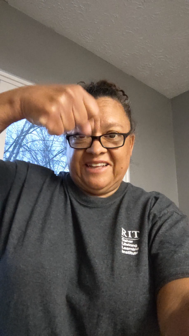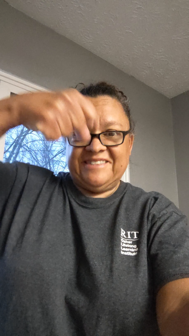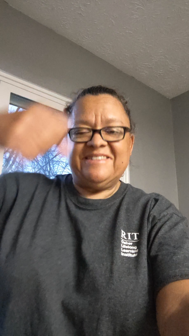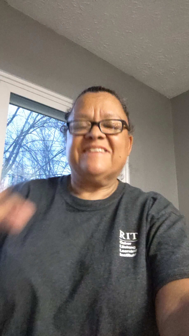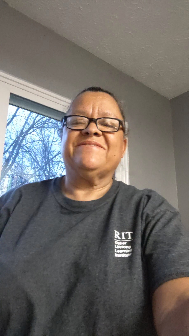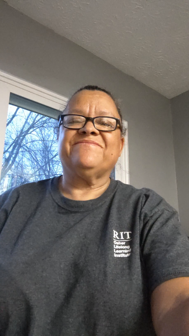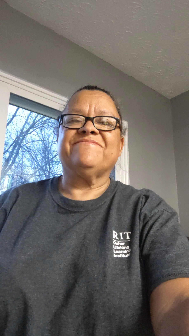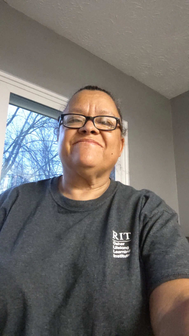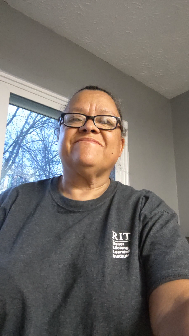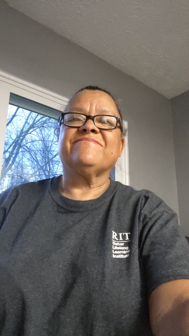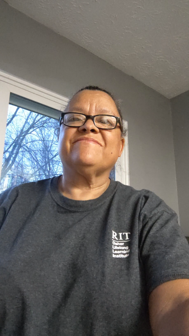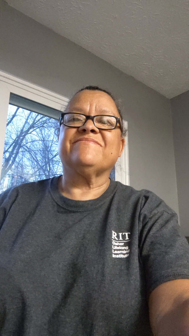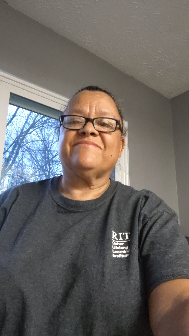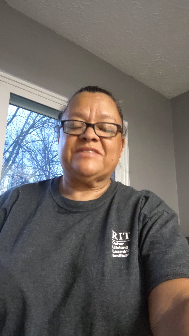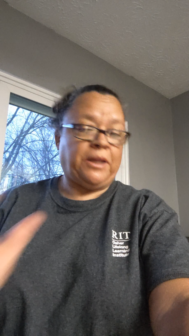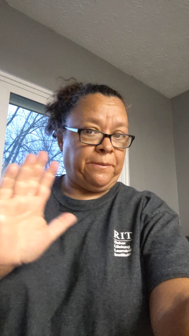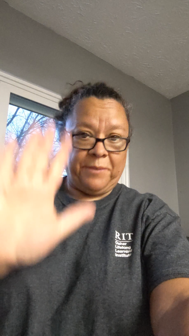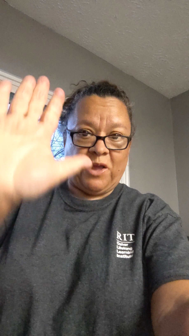push